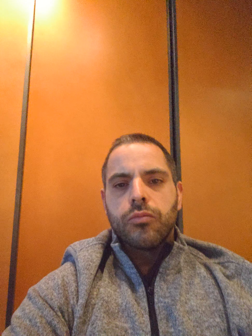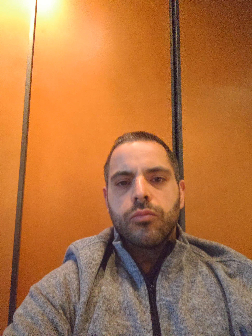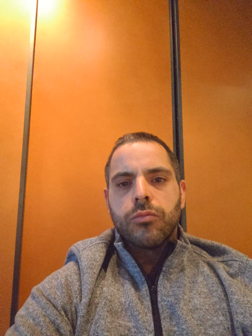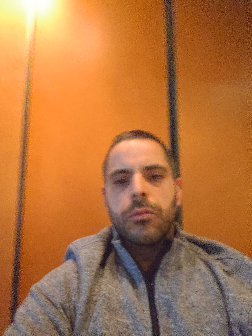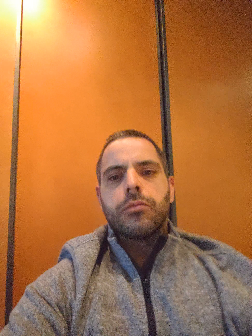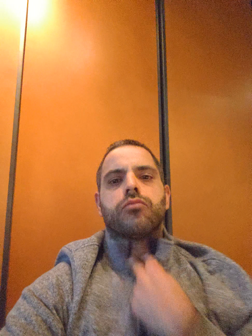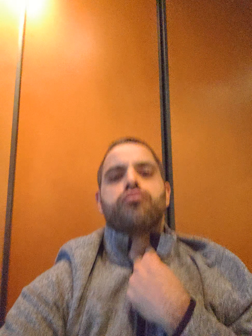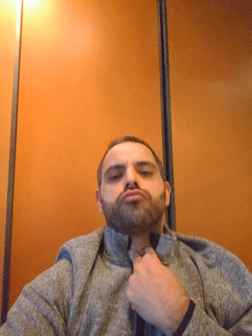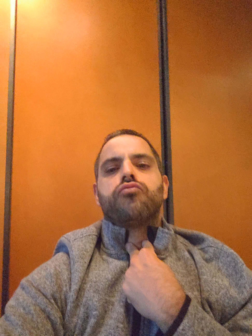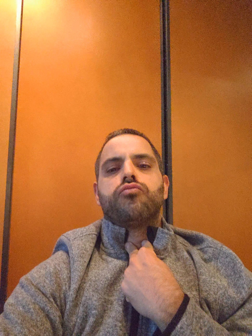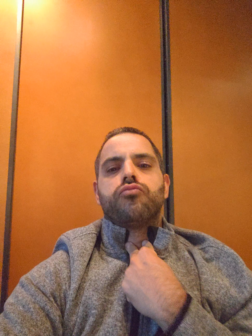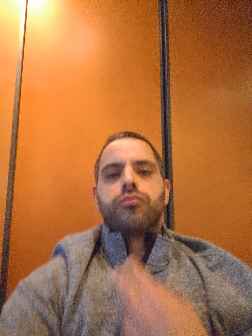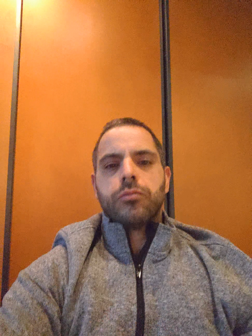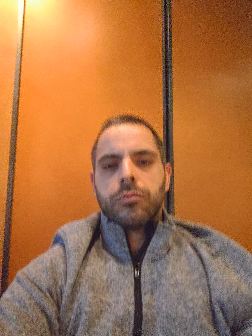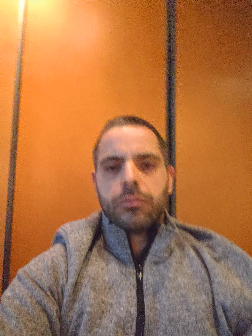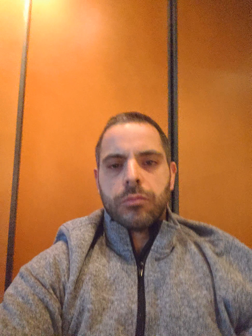stuck